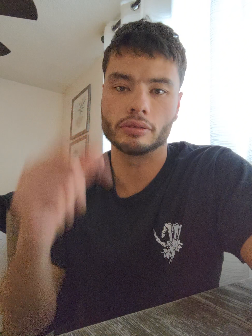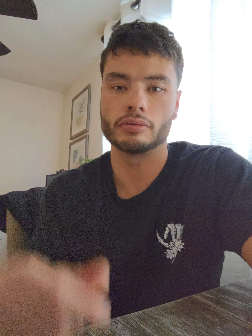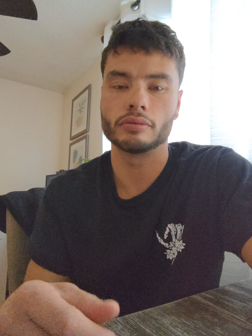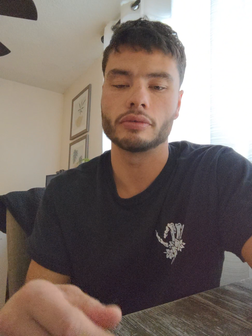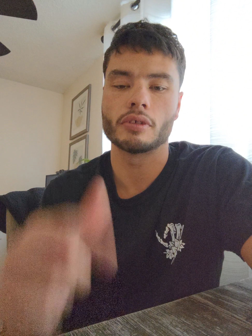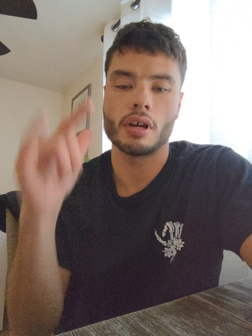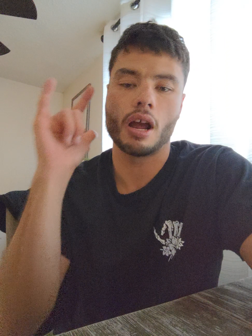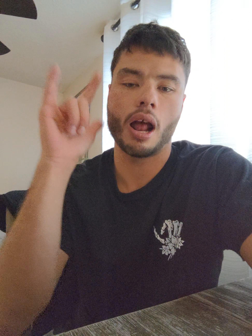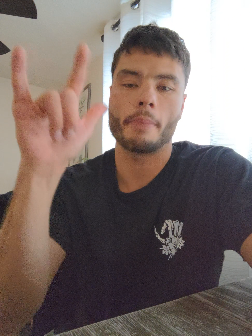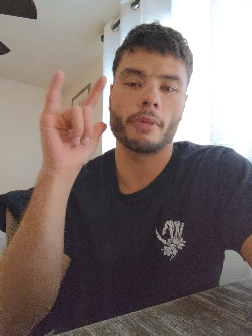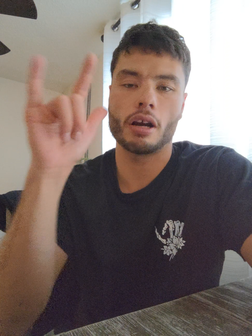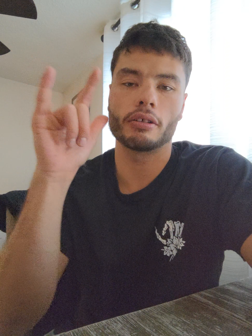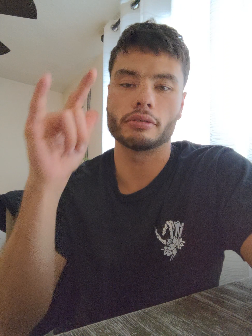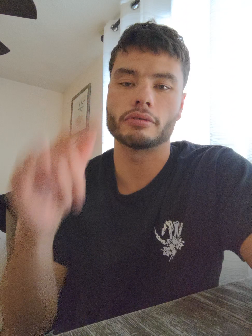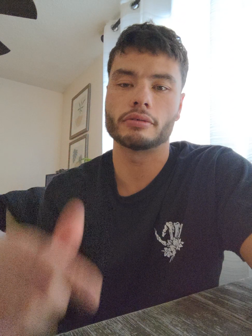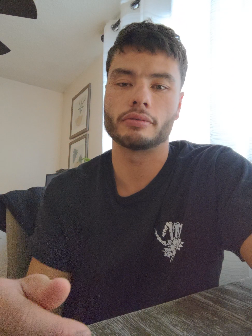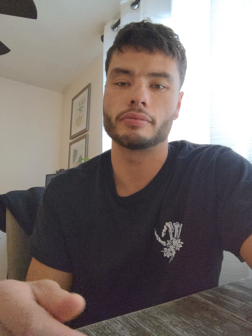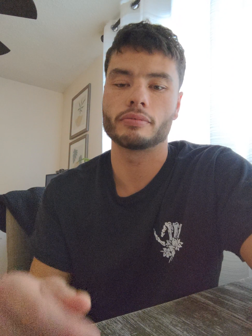airplane